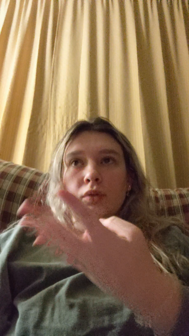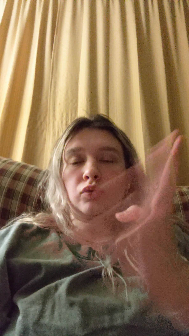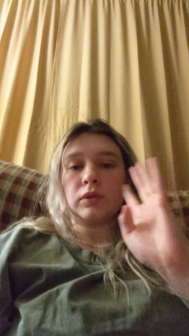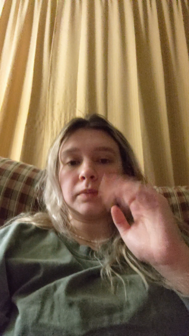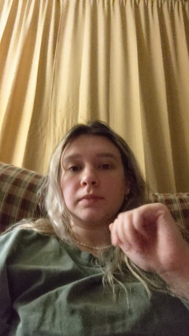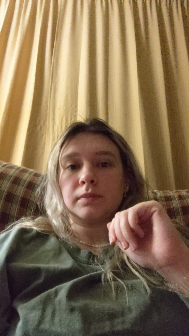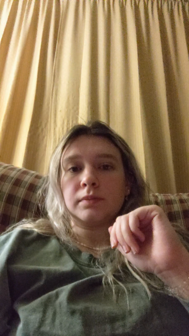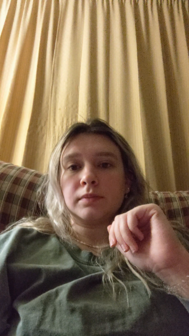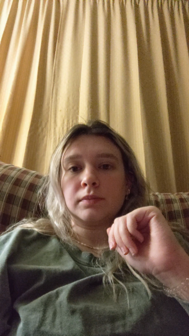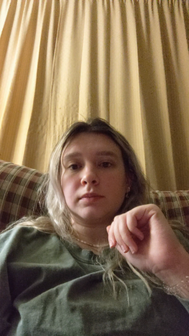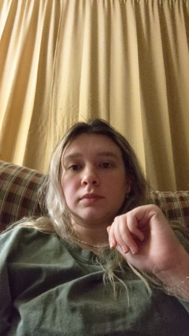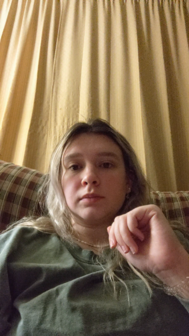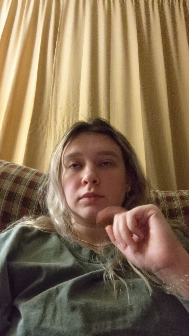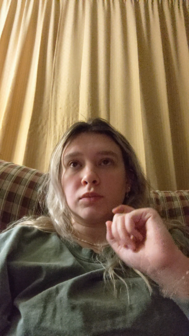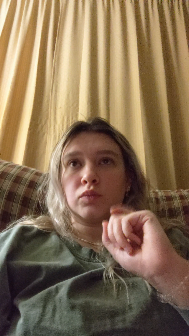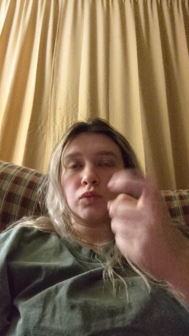present